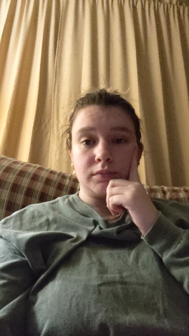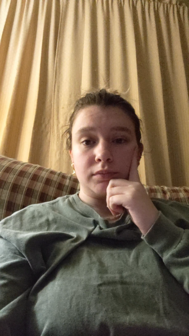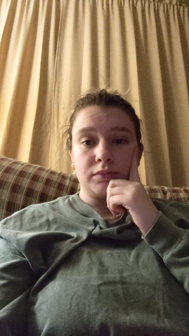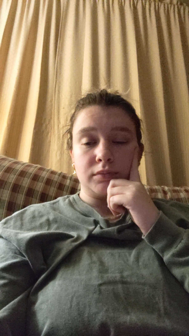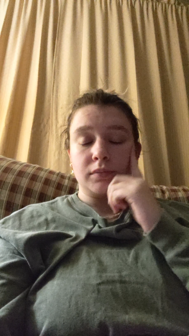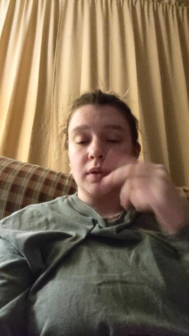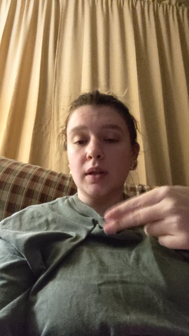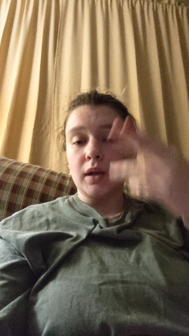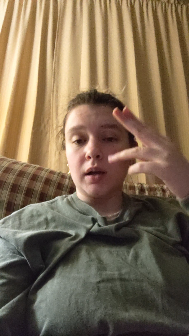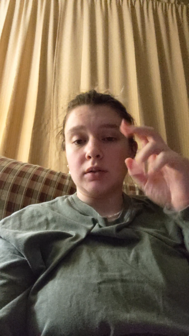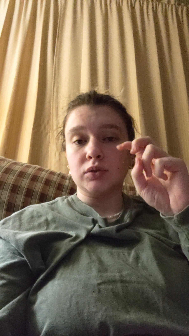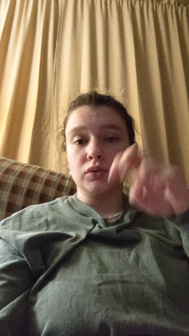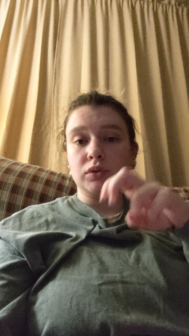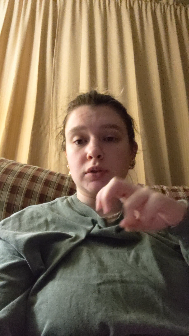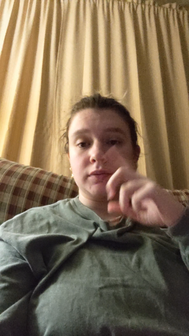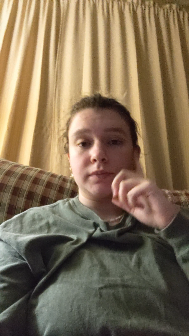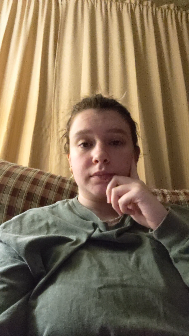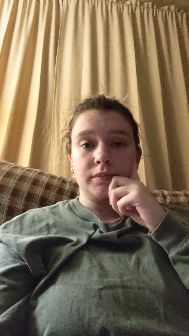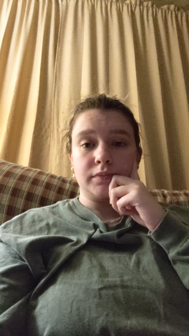high chair